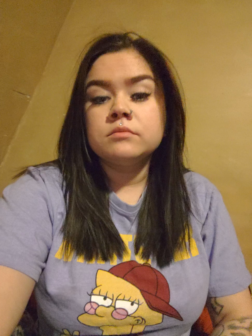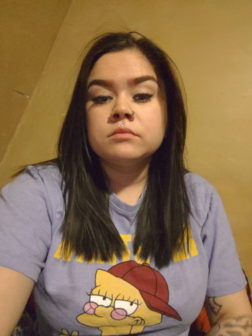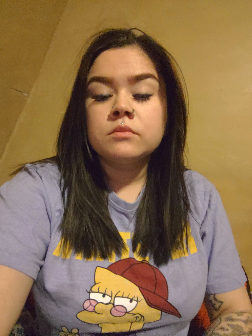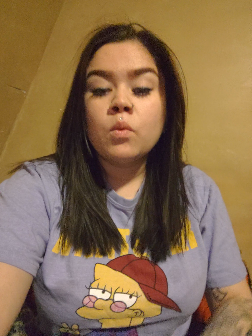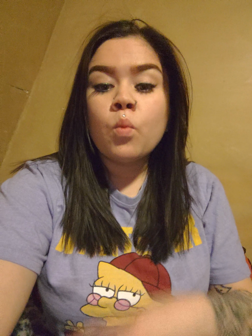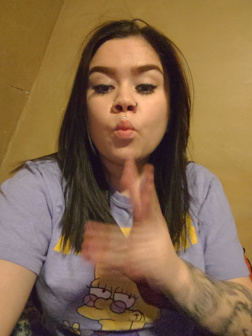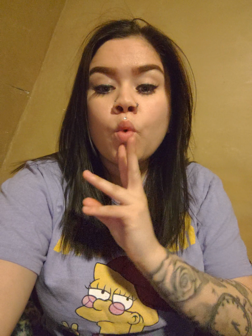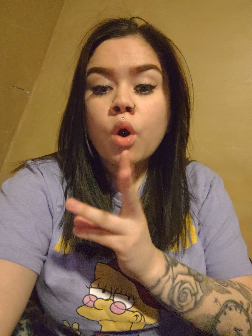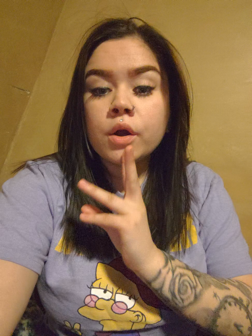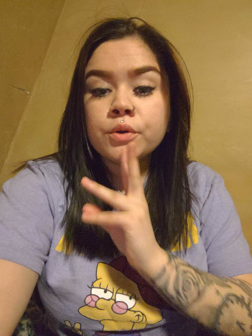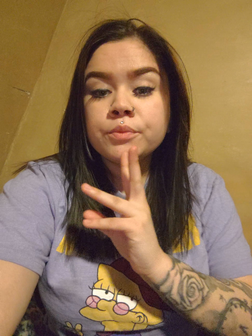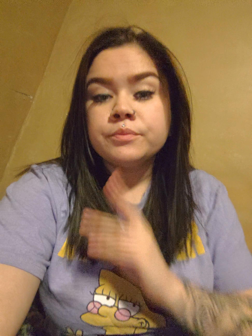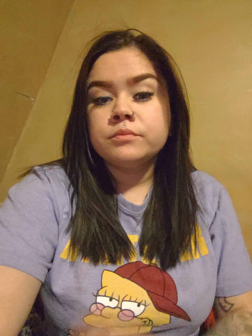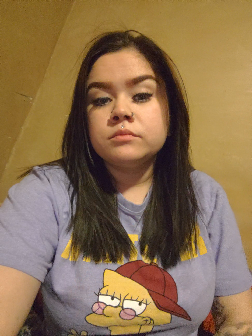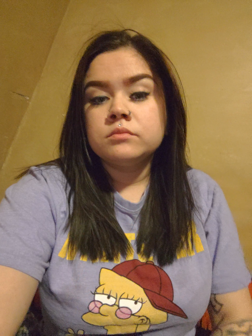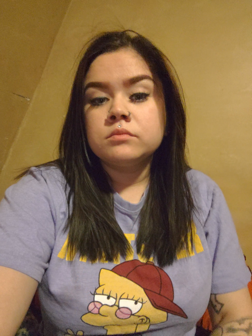water